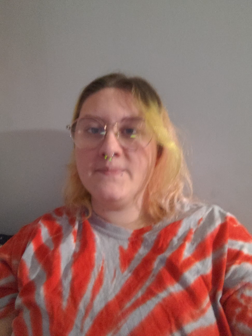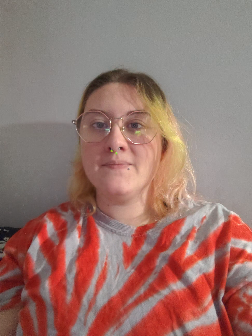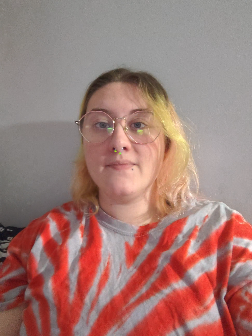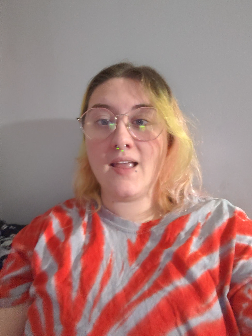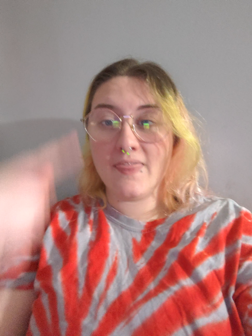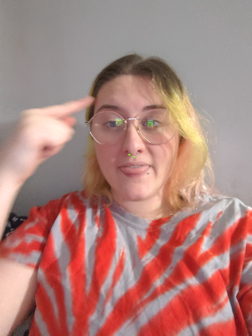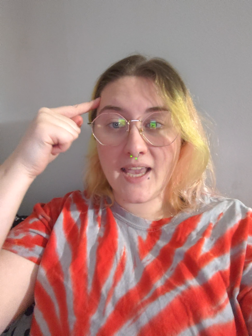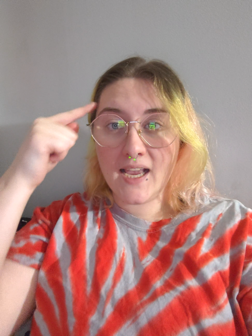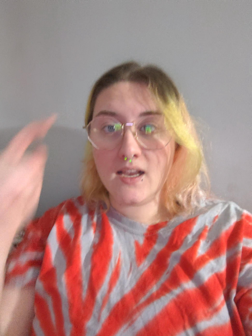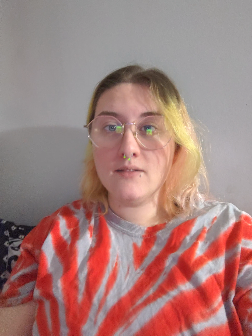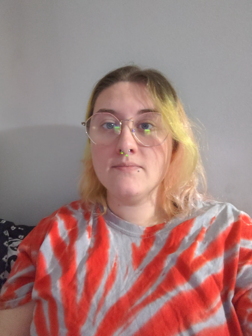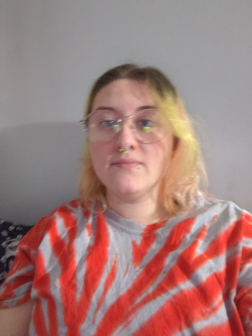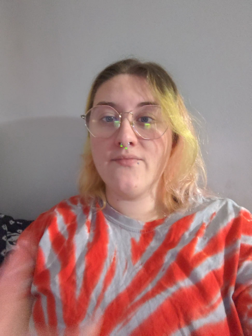think